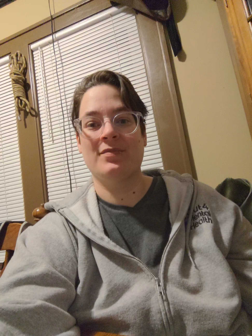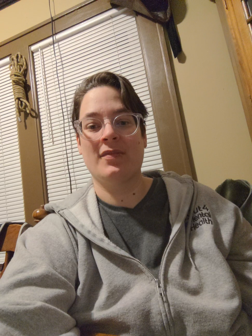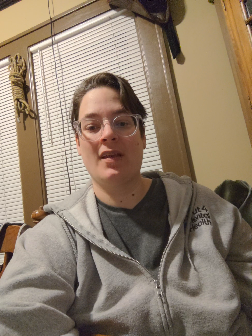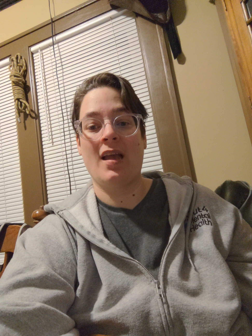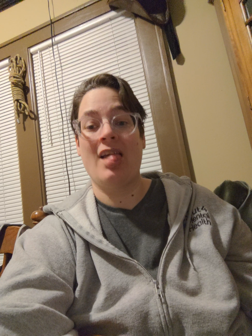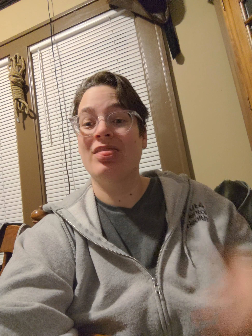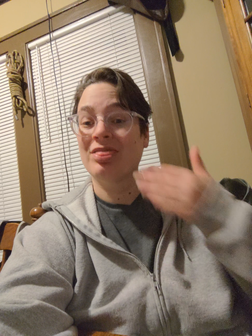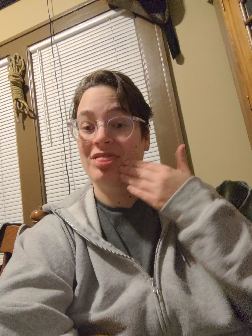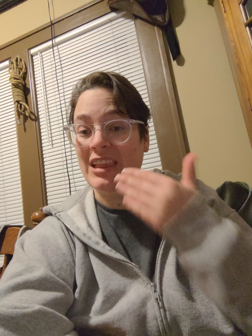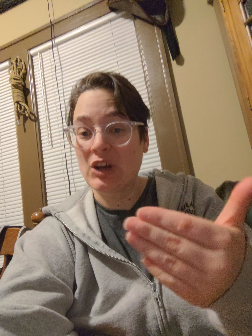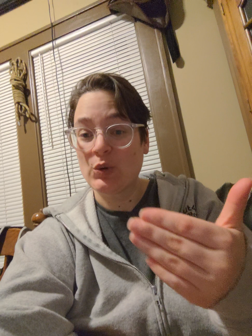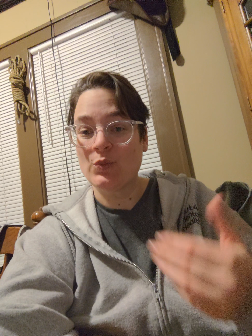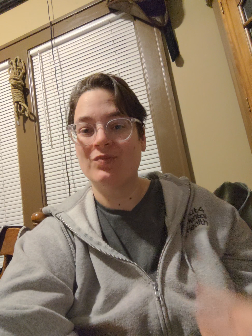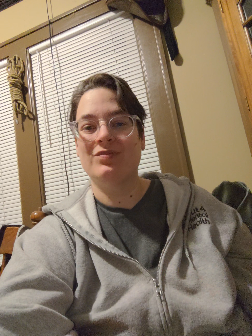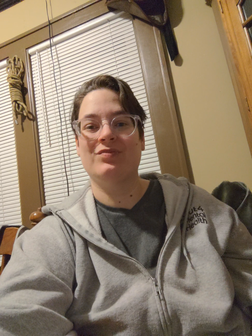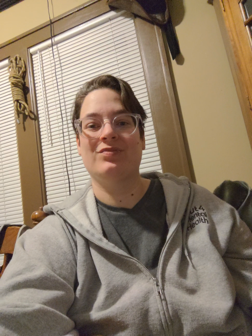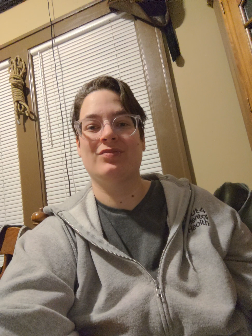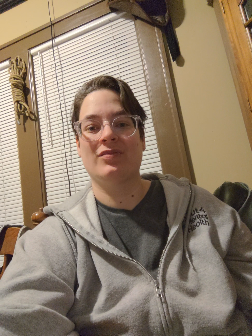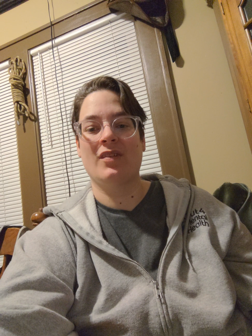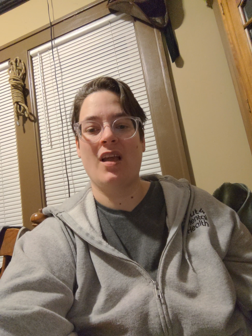thank you